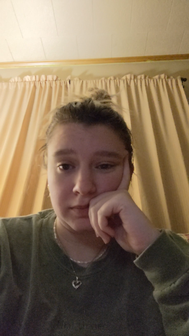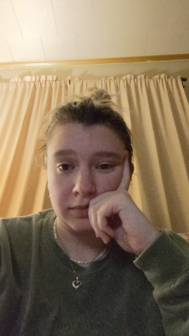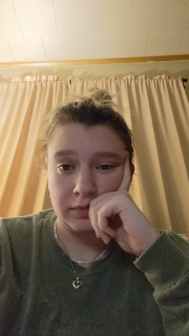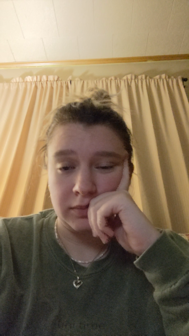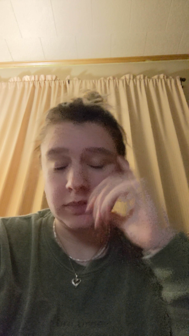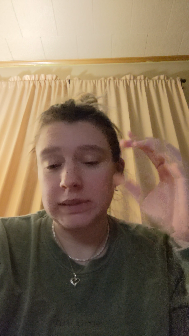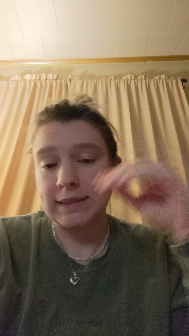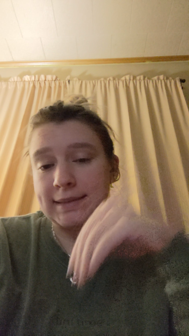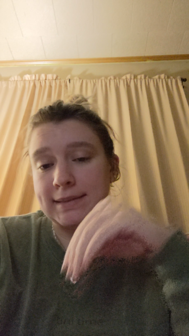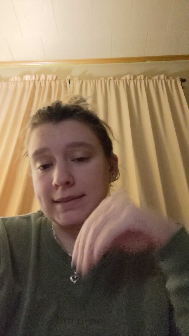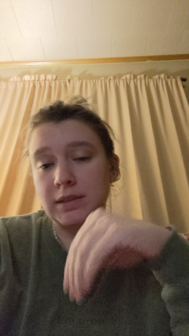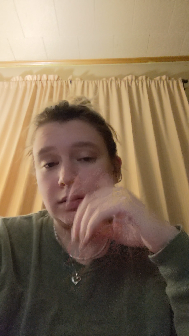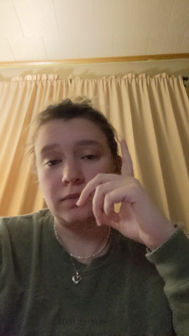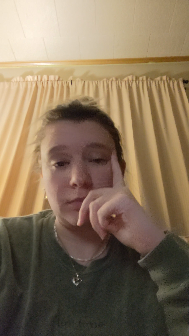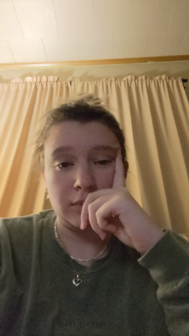inside